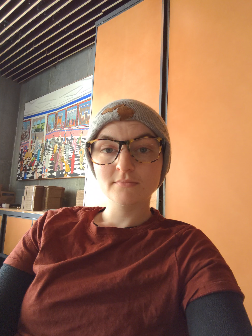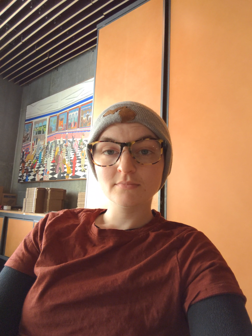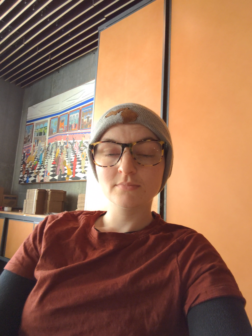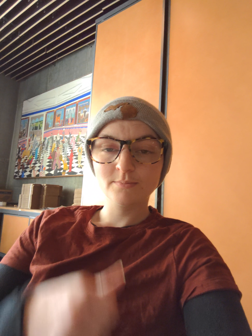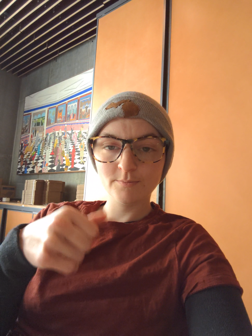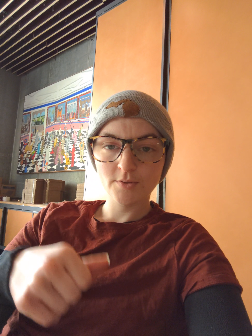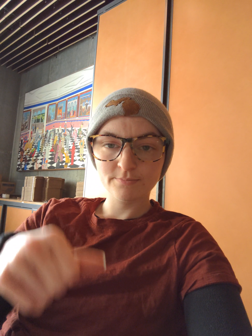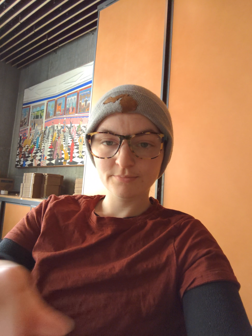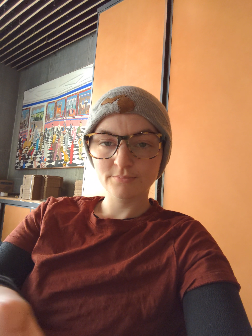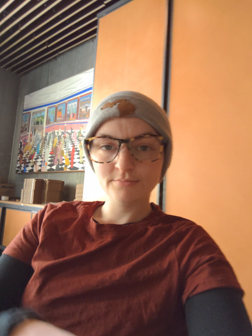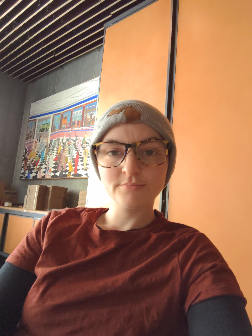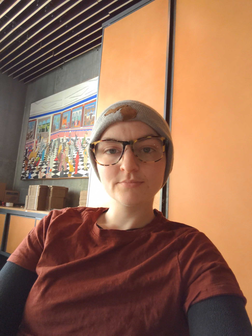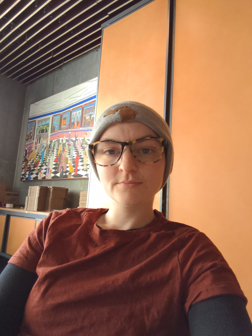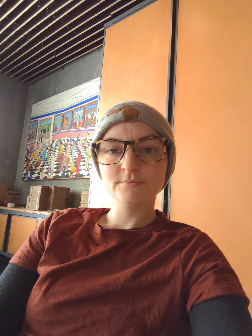puzzle